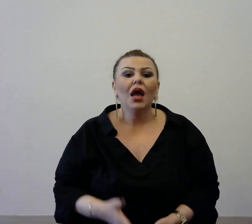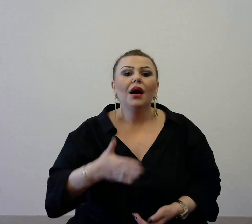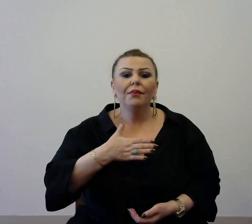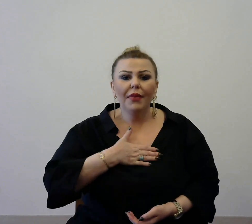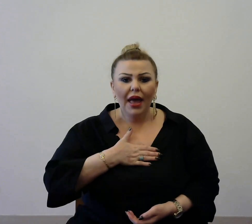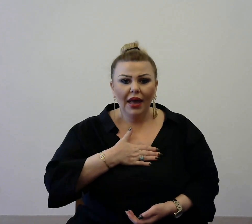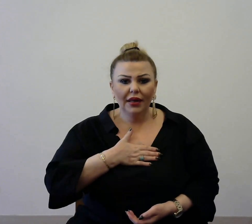mən